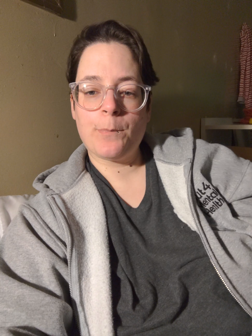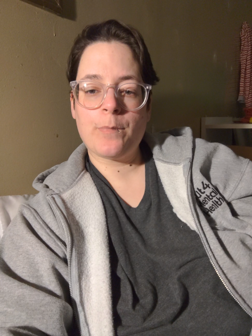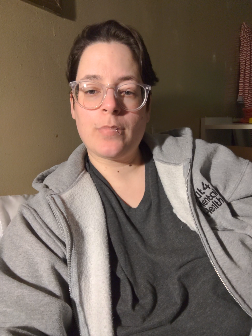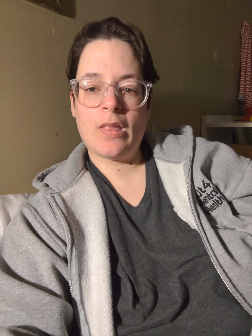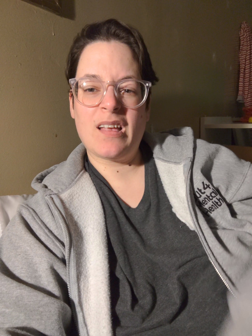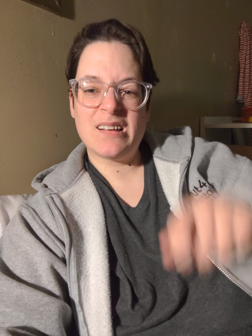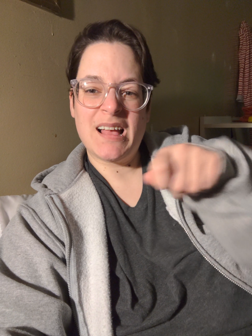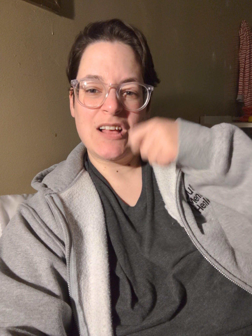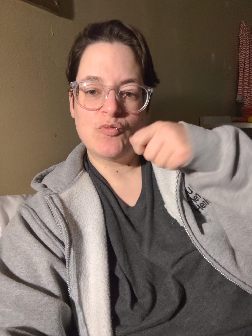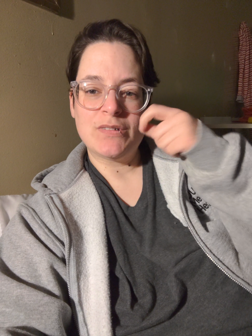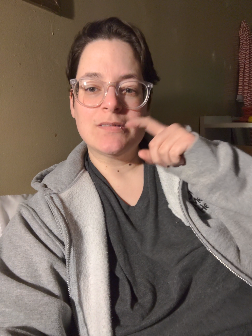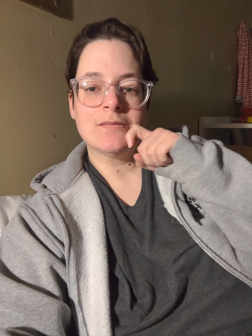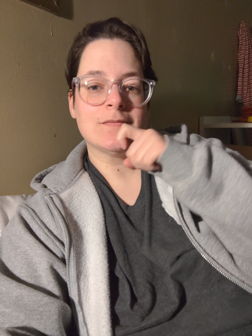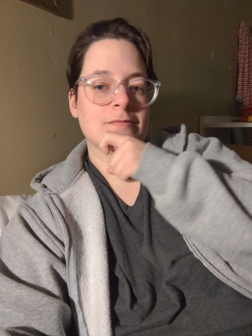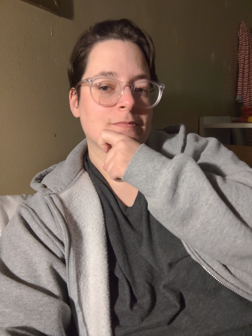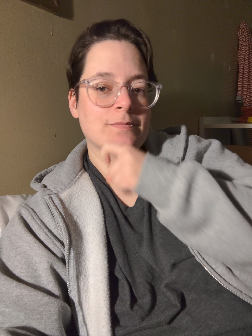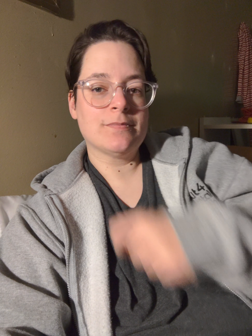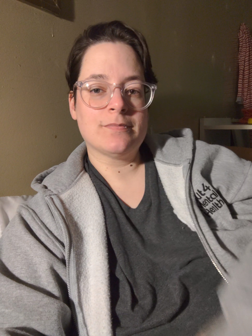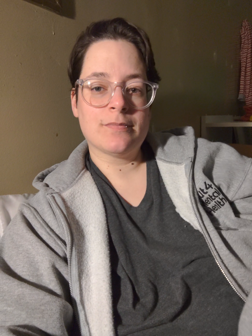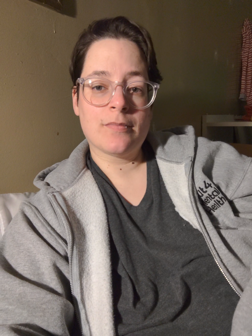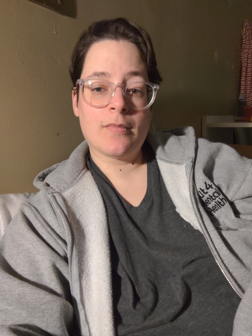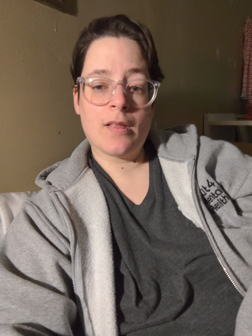cereal